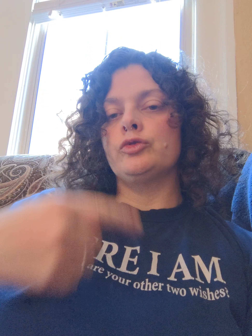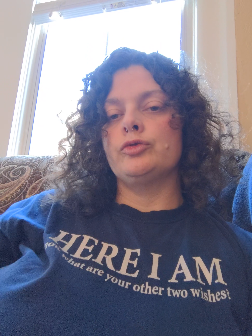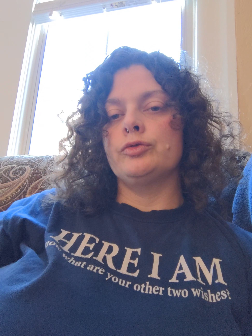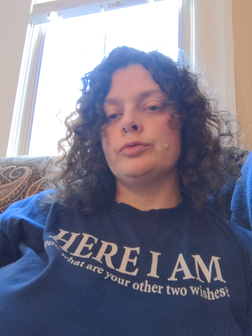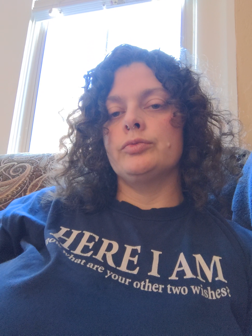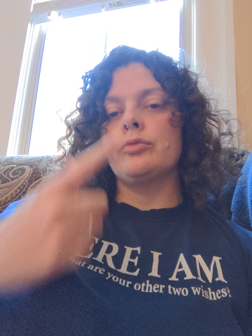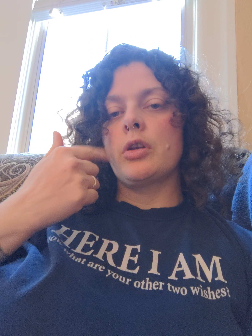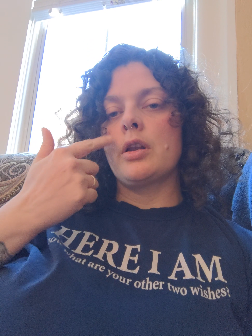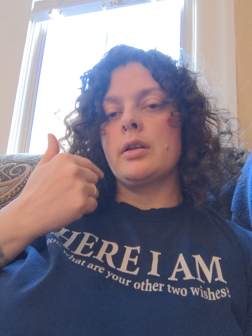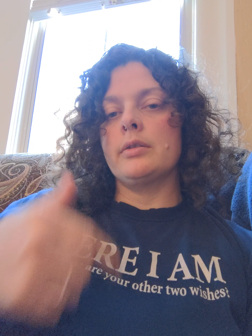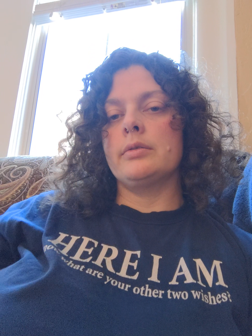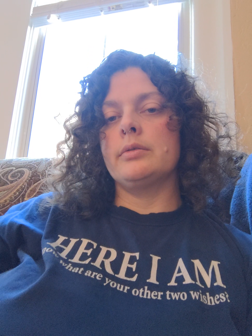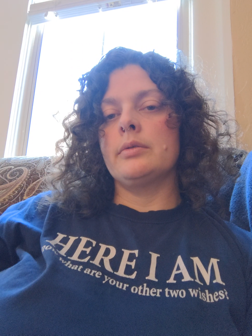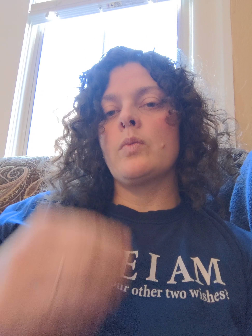cry